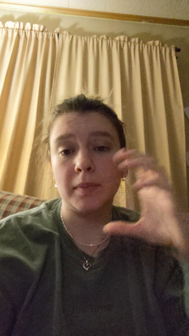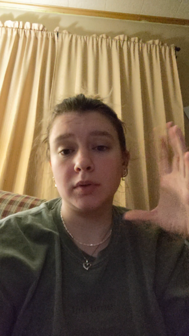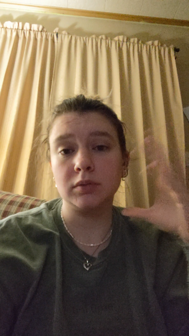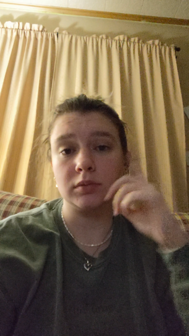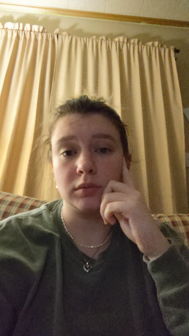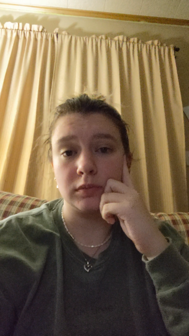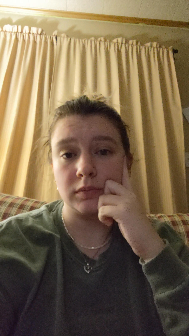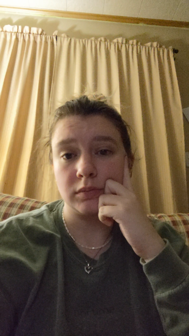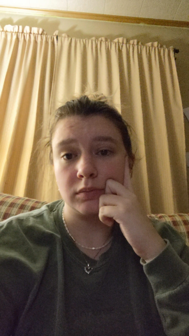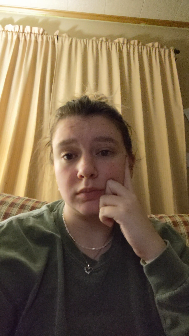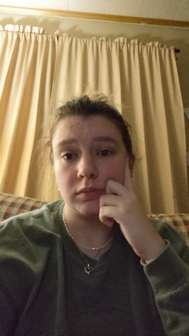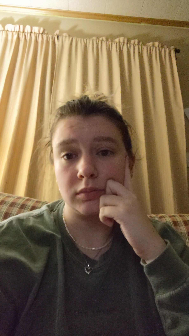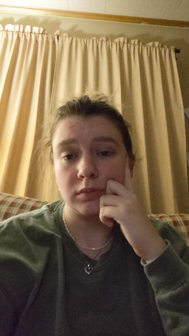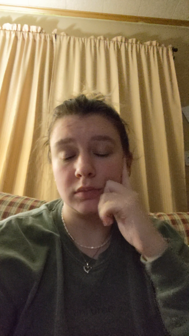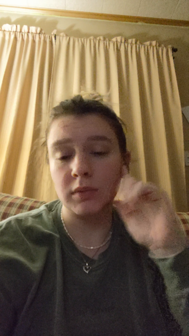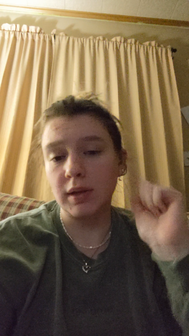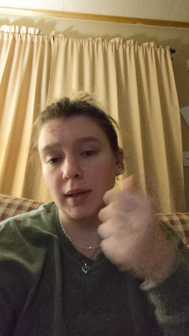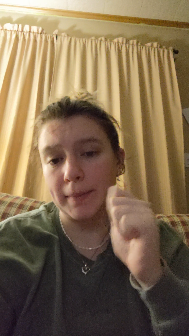hammer